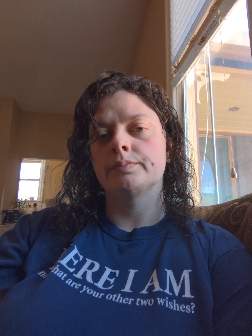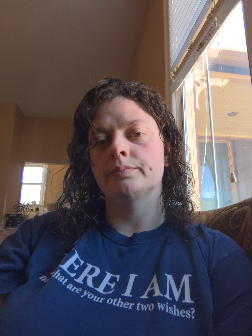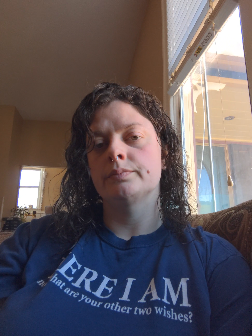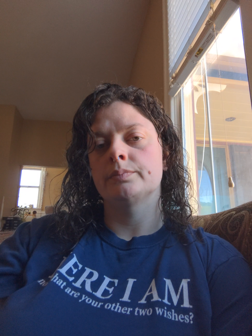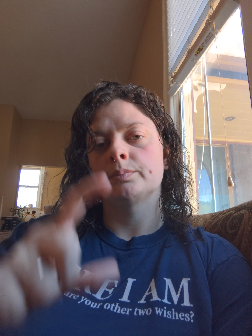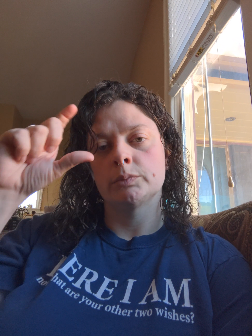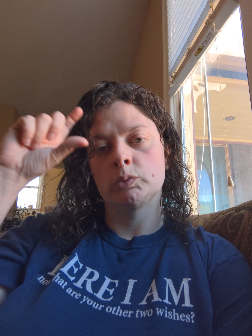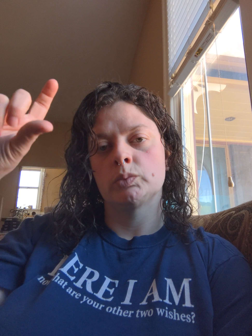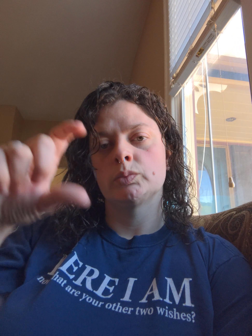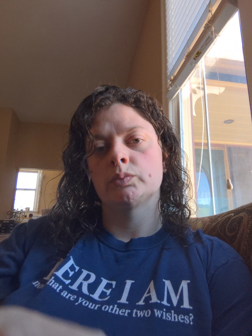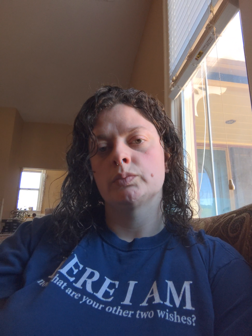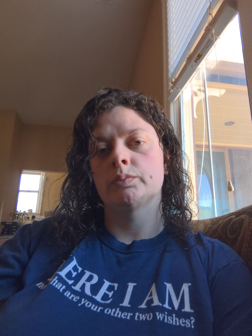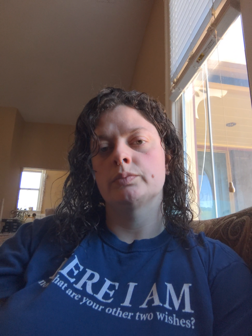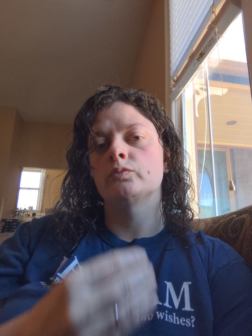moon